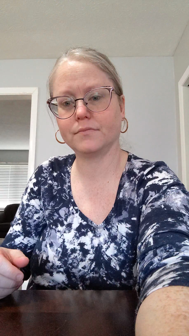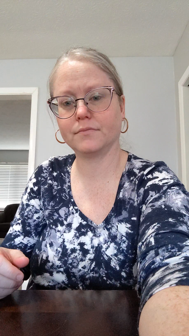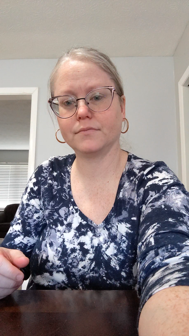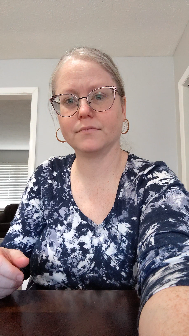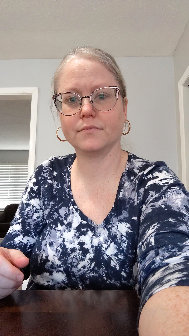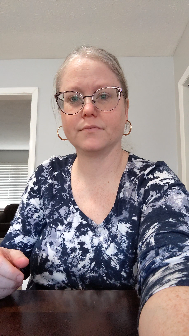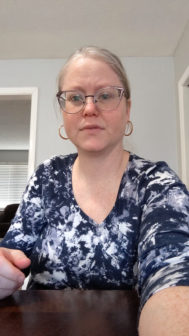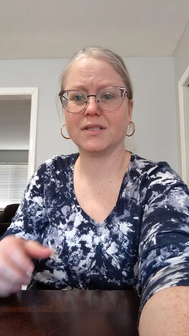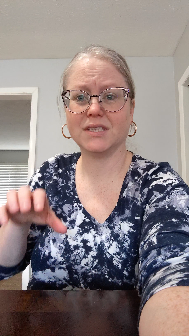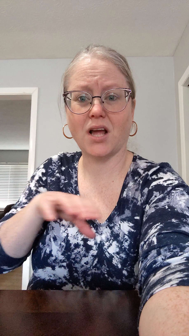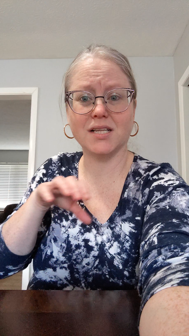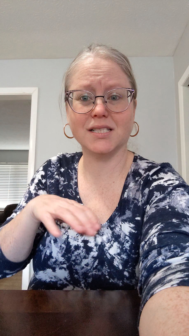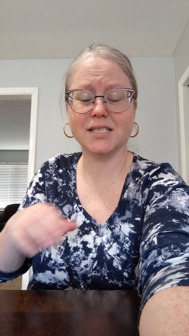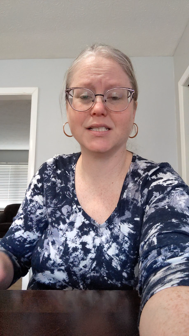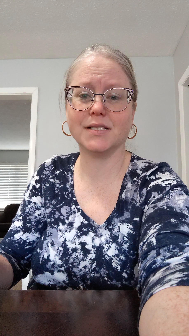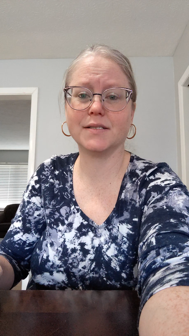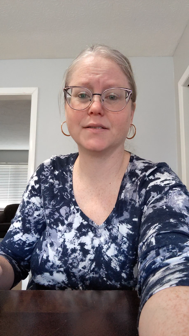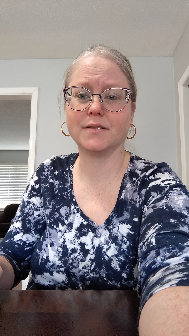does